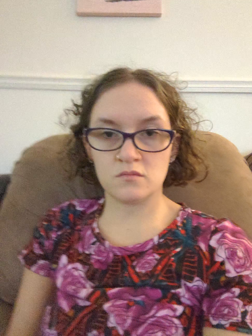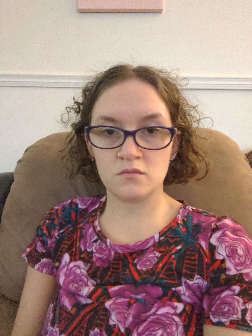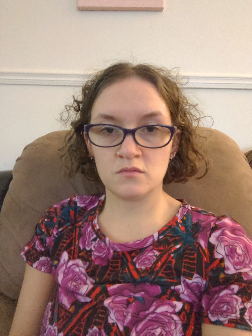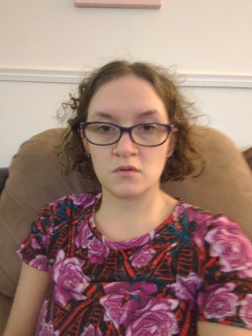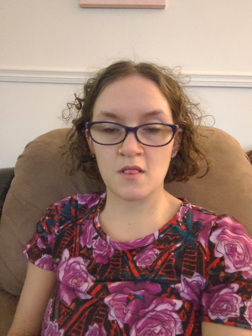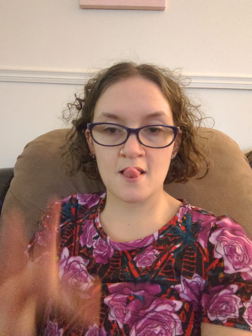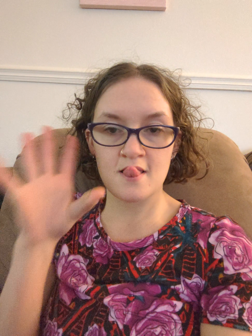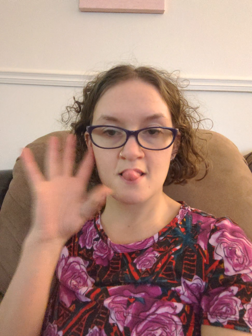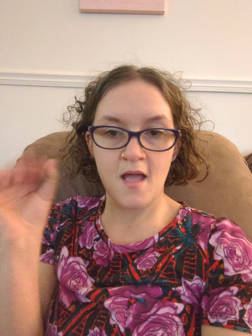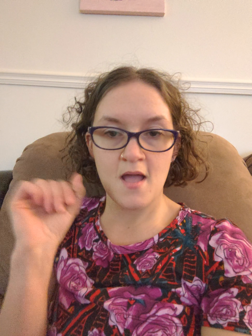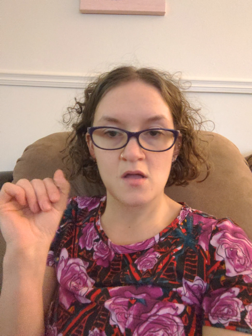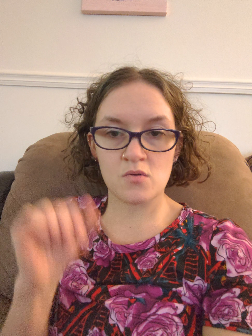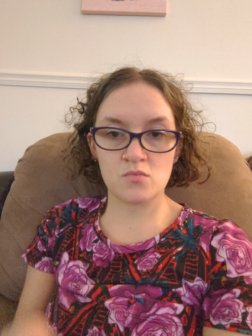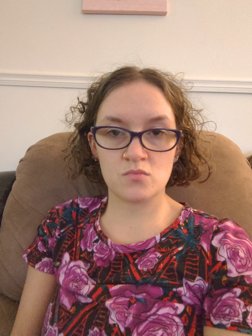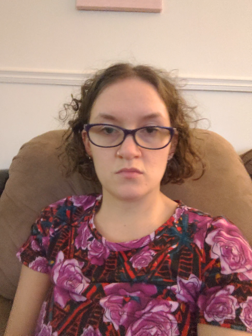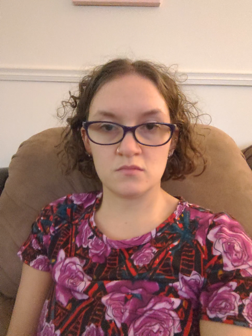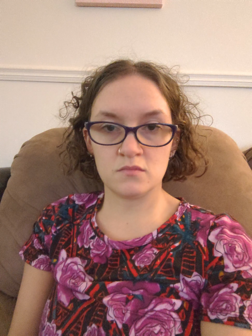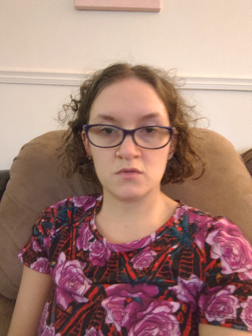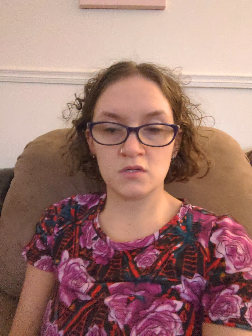loud